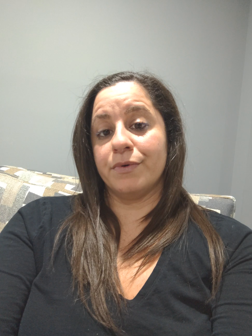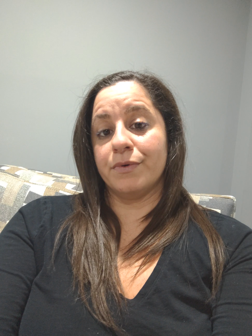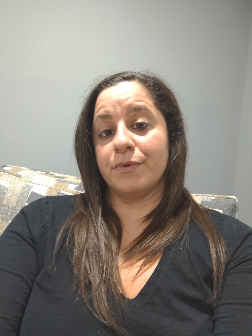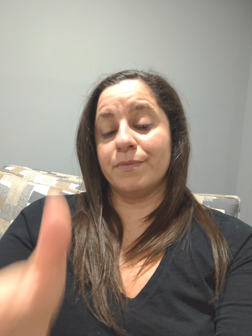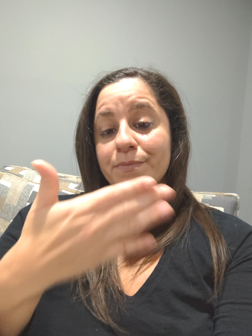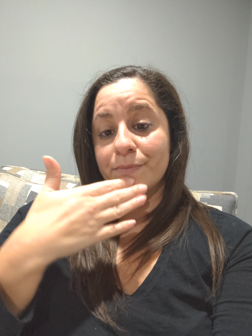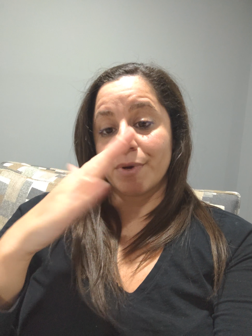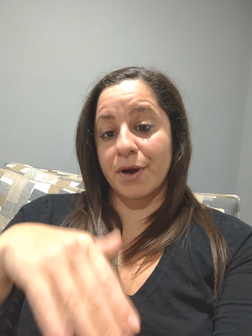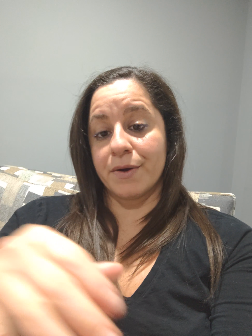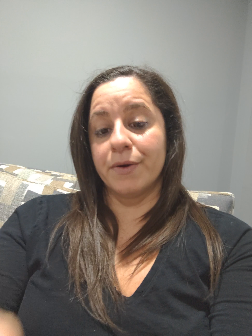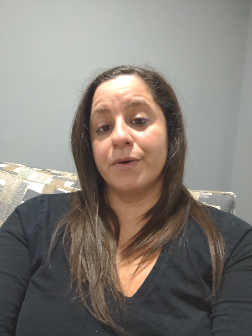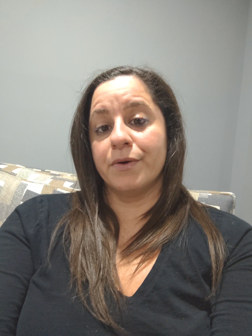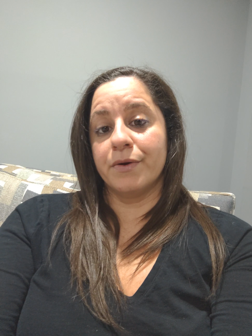bad